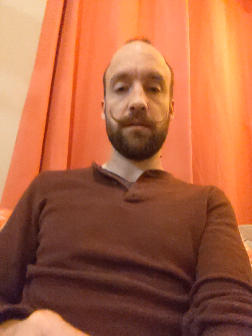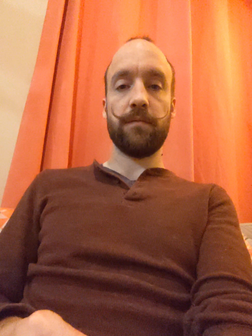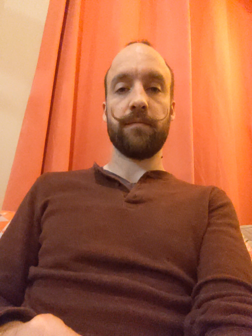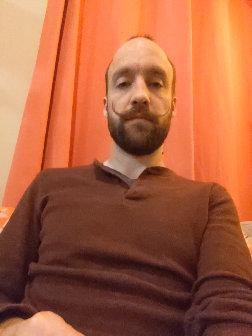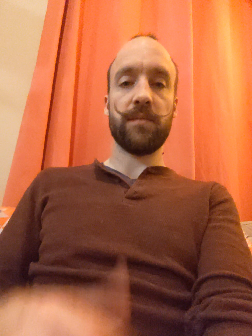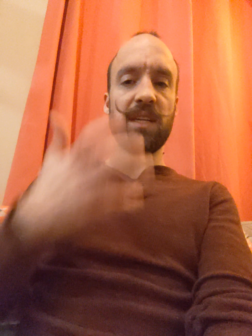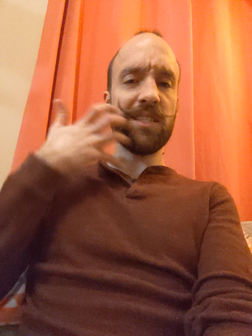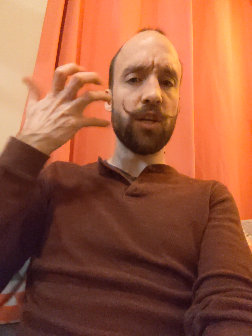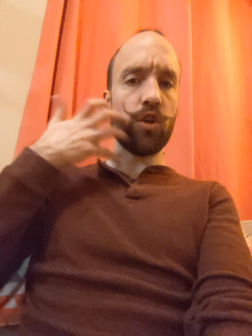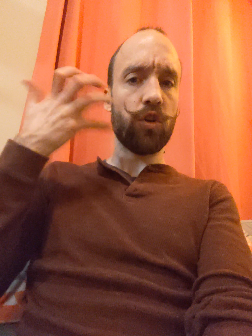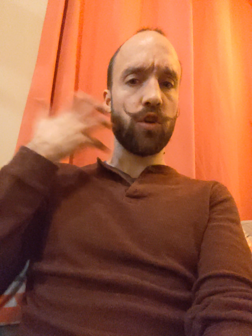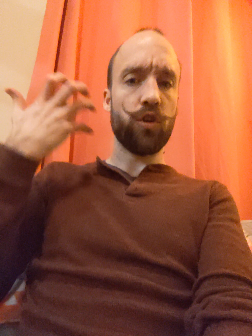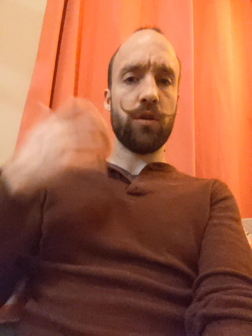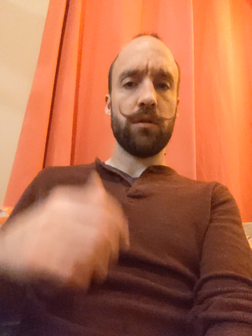tiger